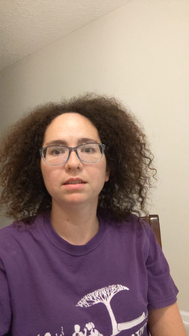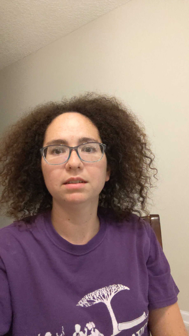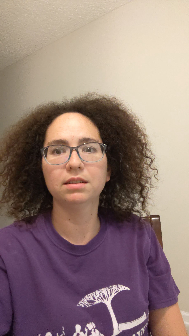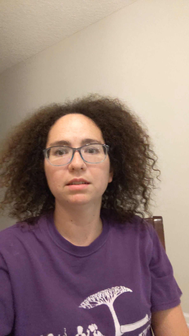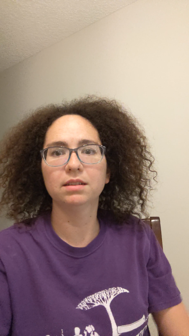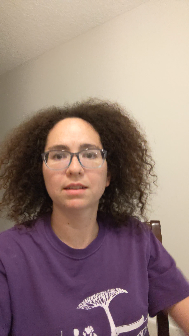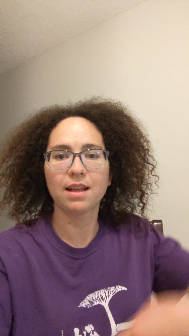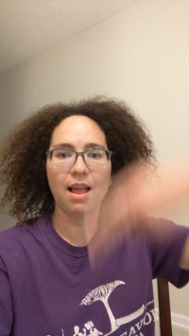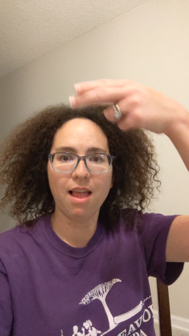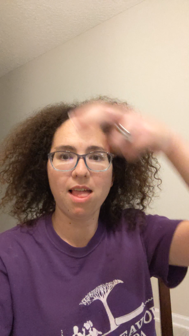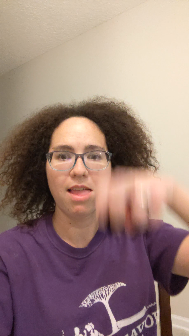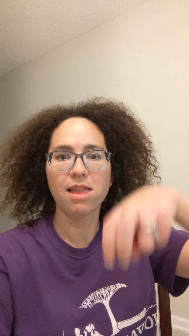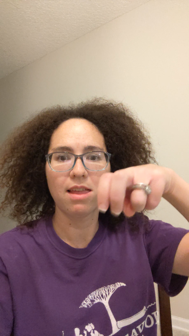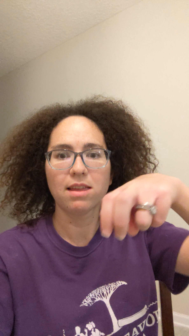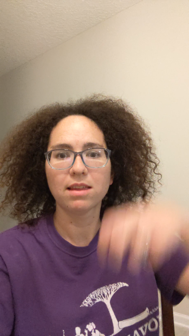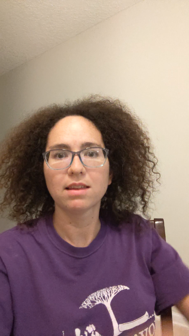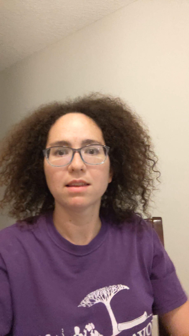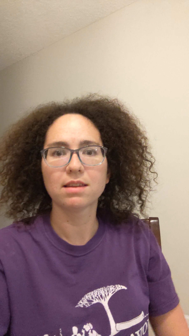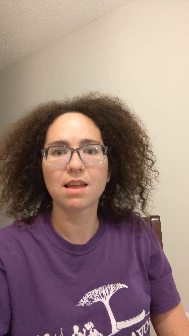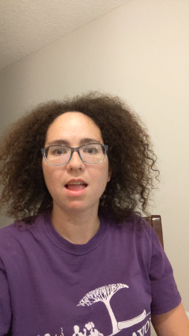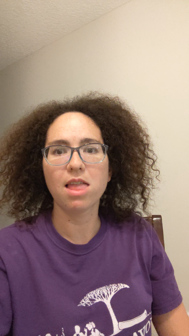high chair